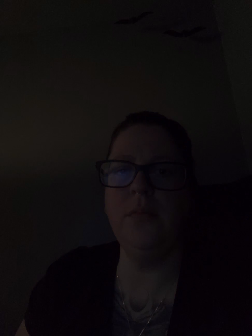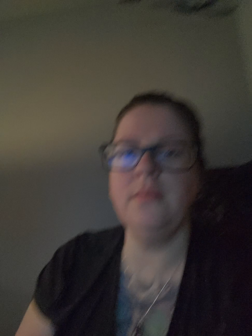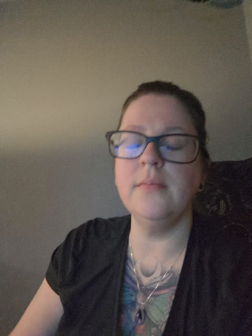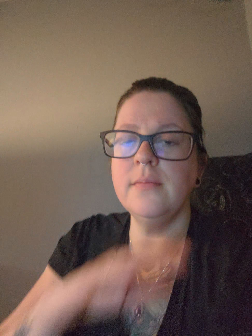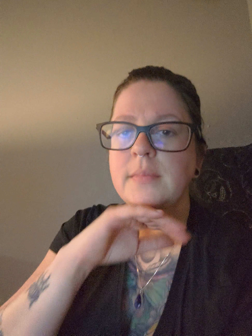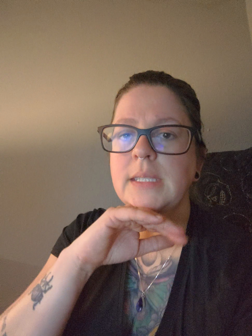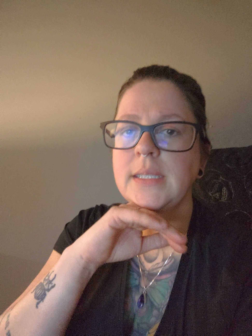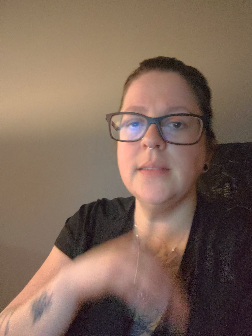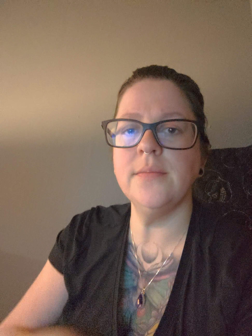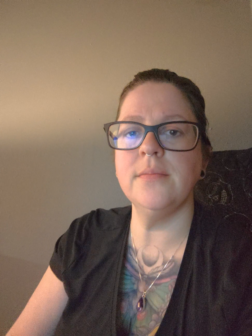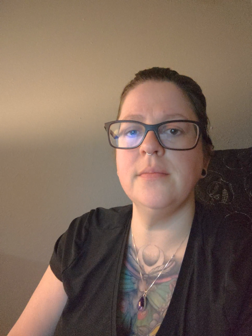pig